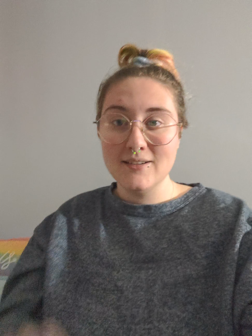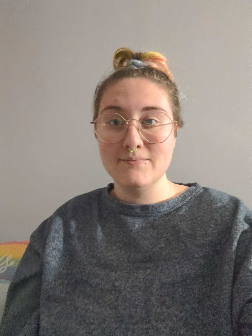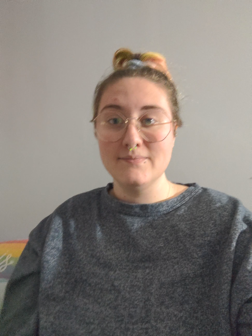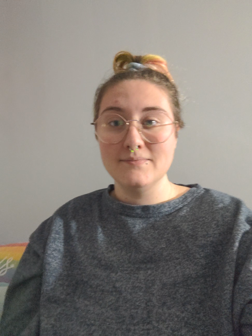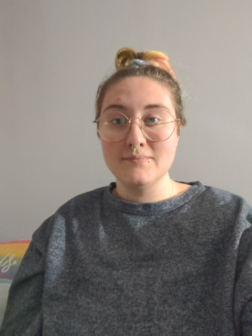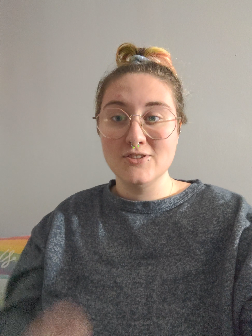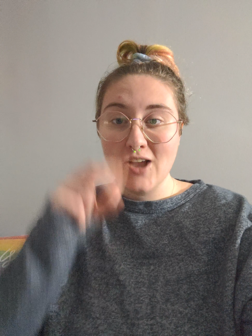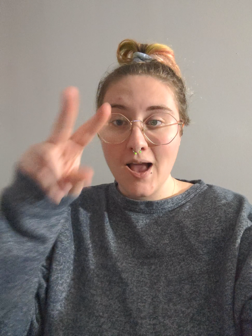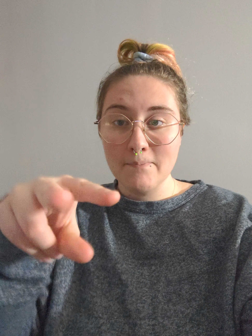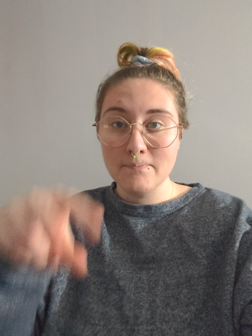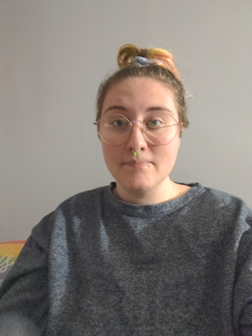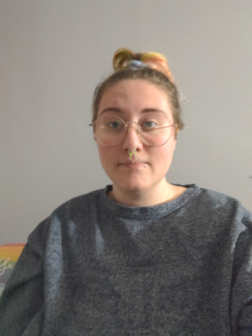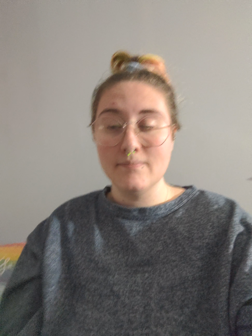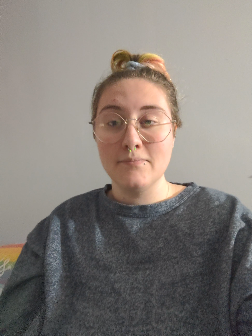jump